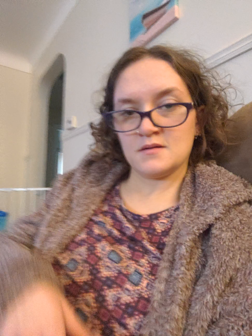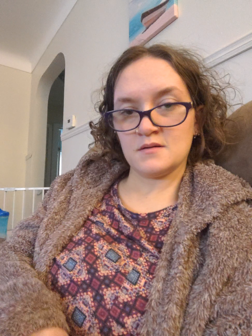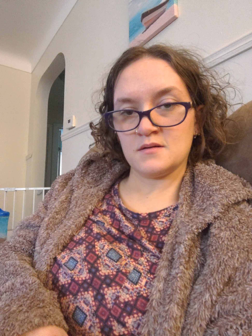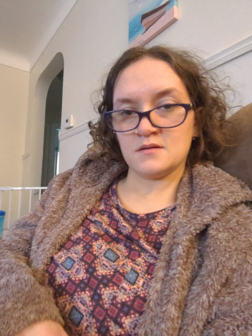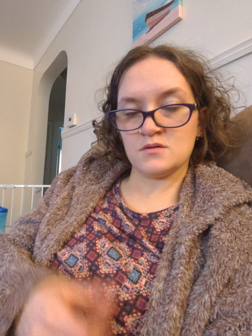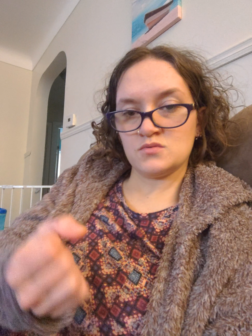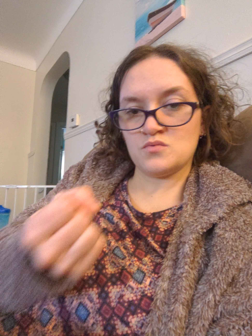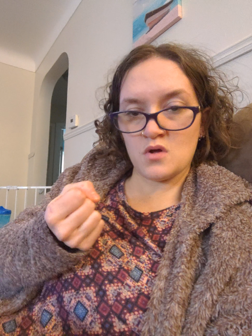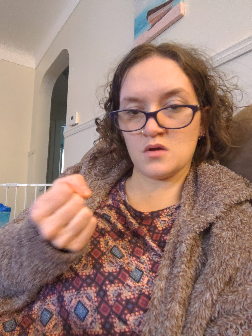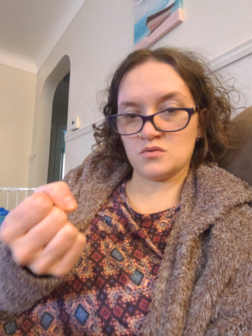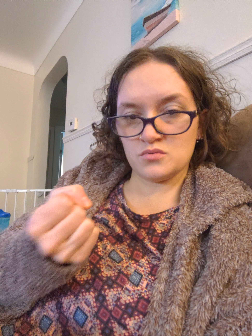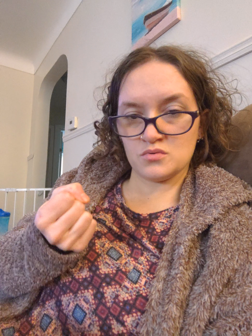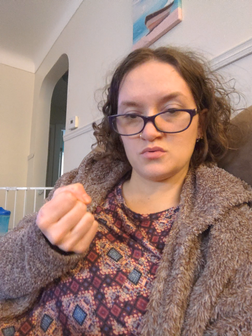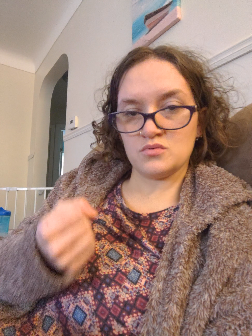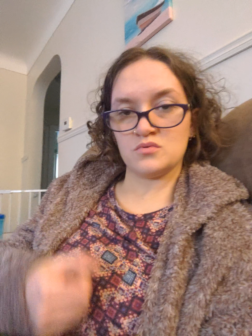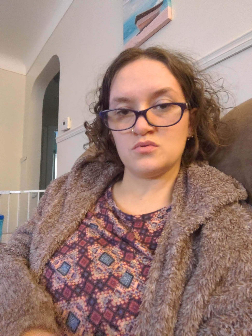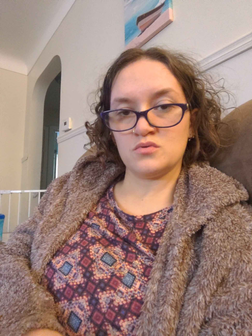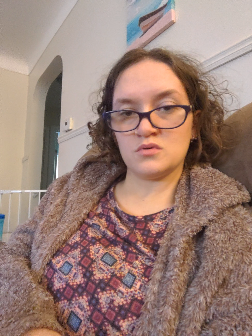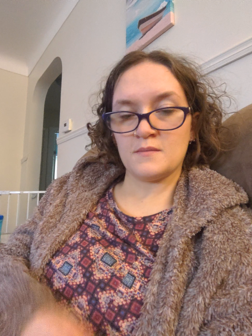drawer